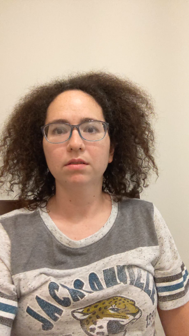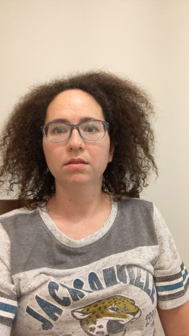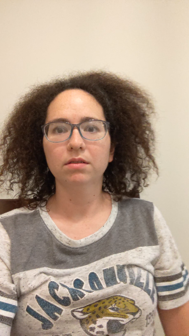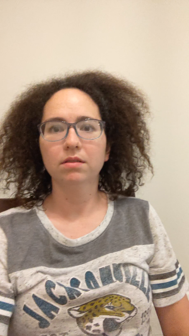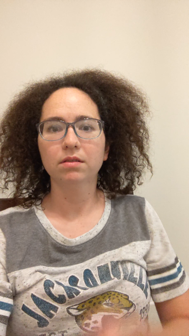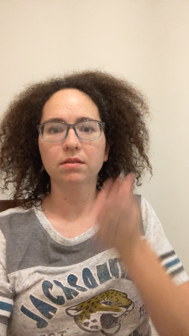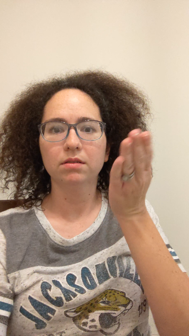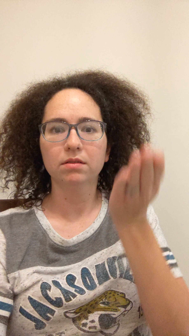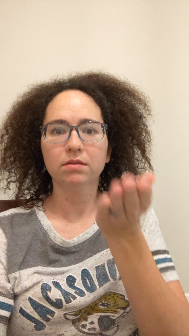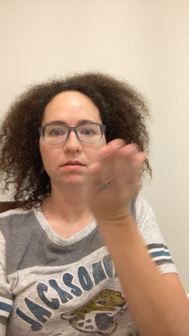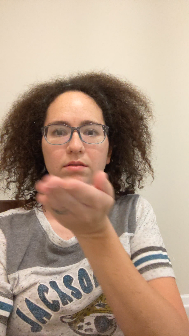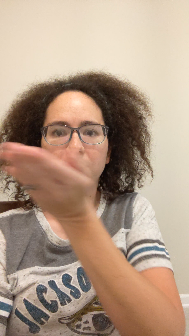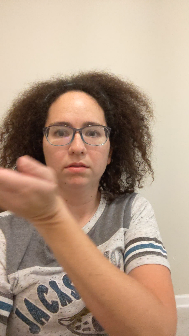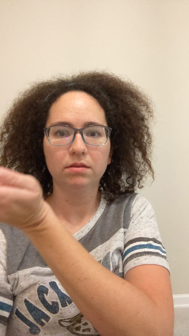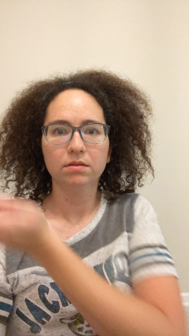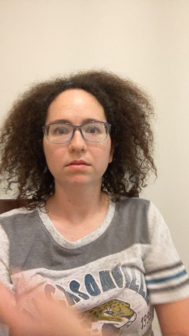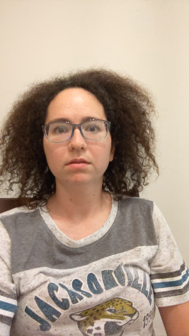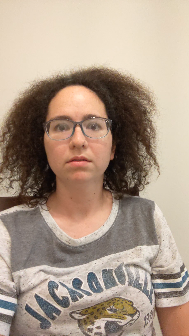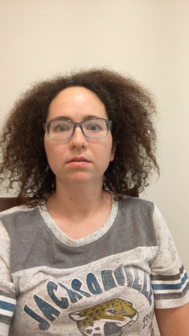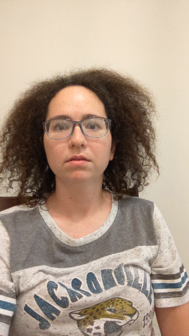carry